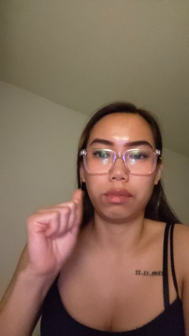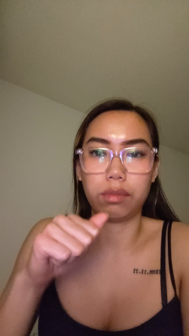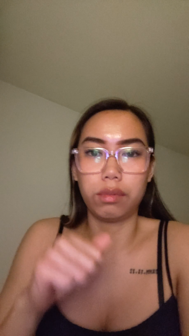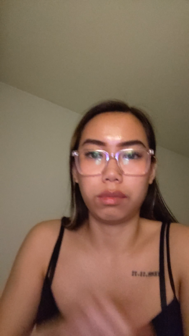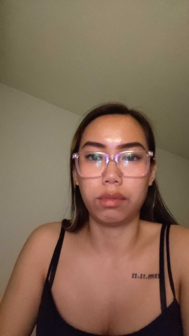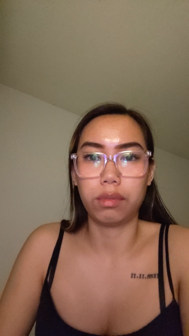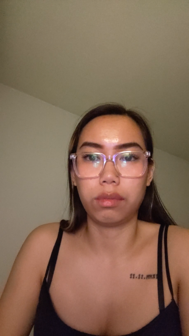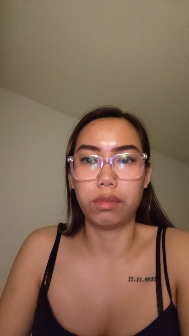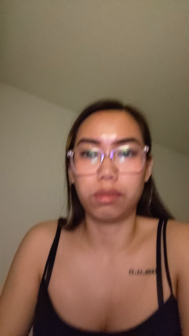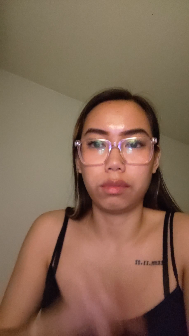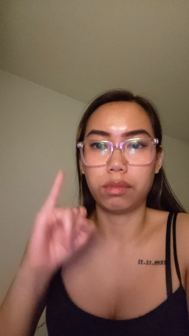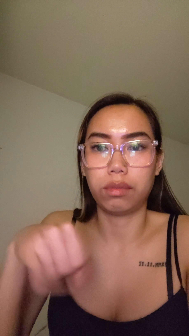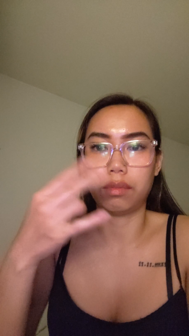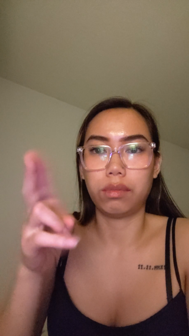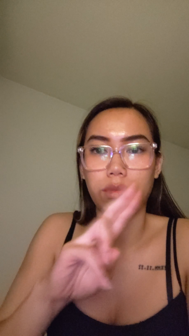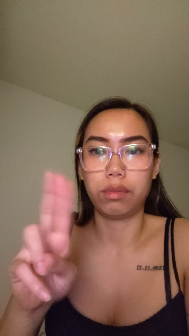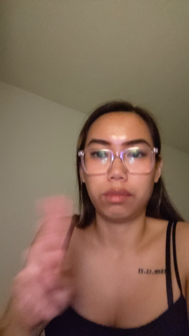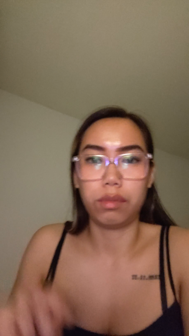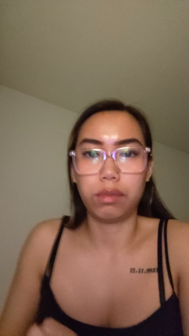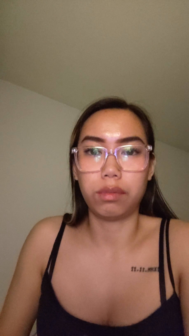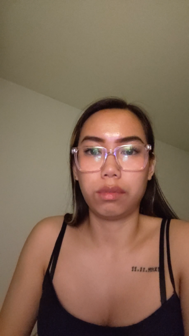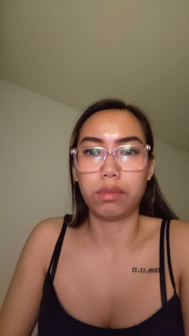jelly